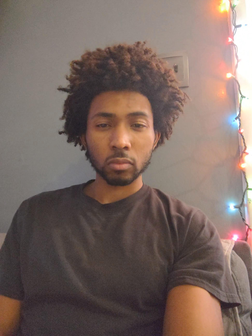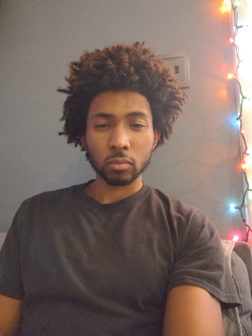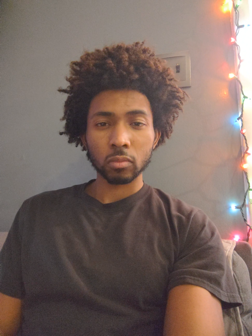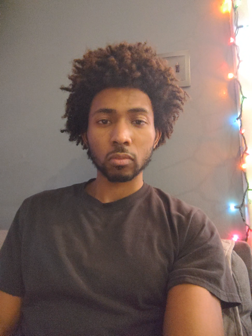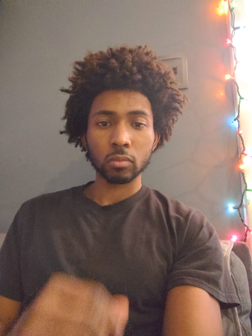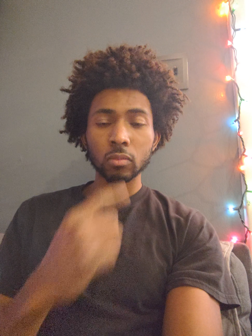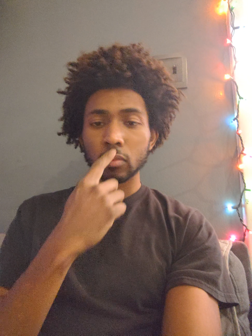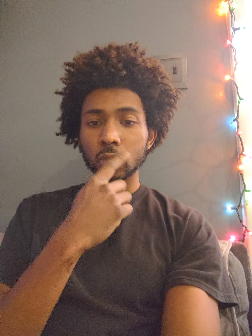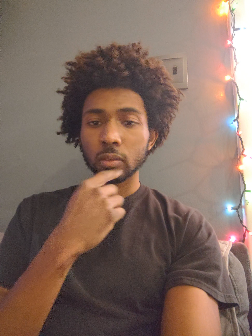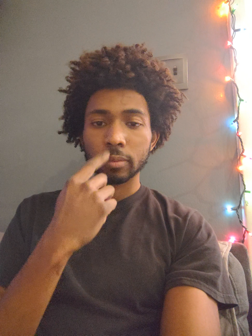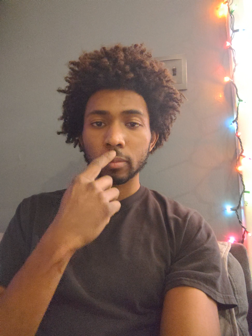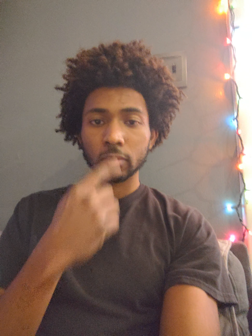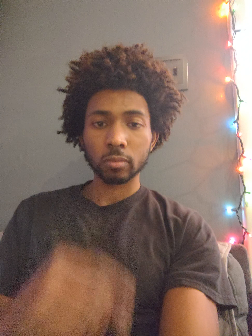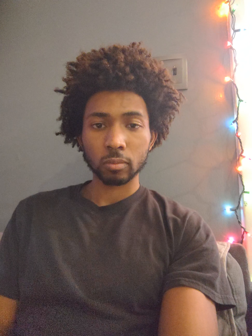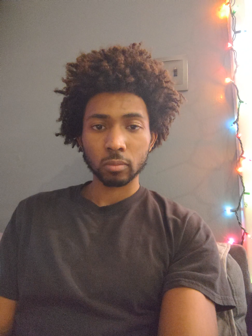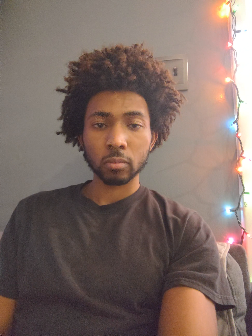lips